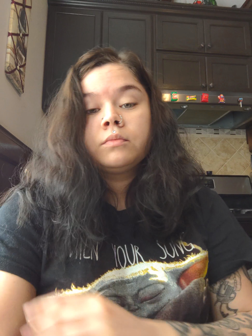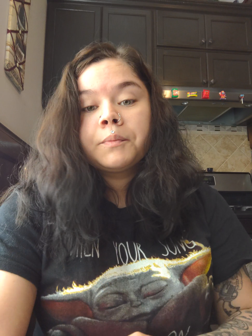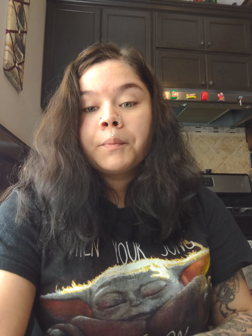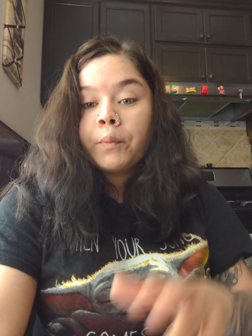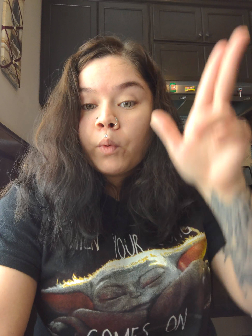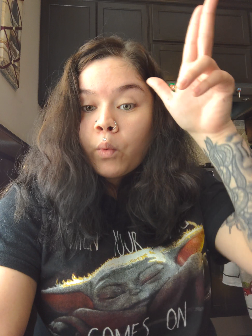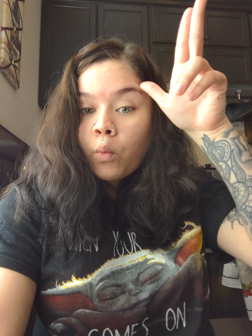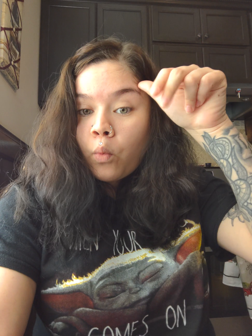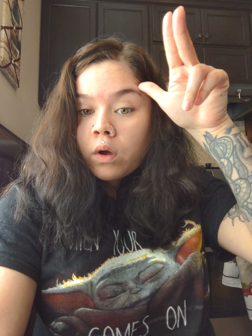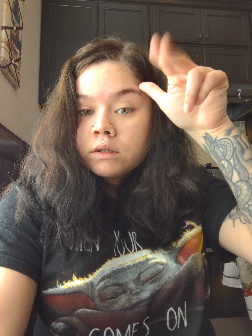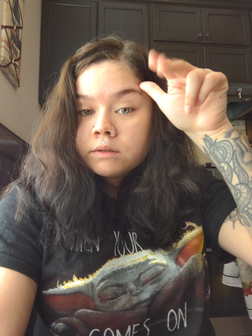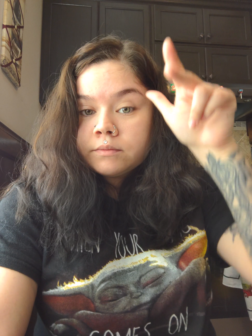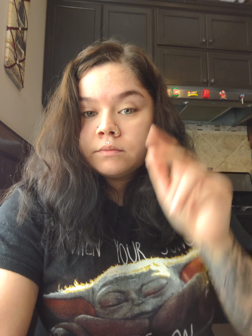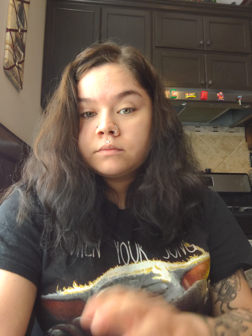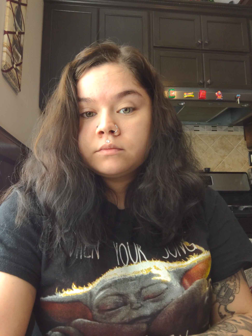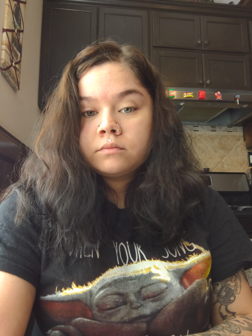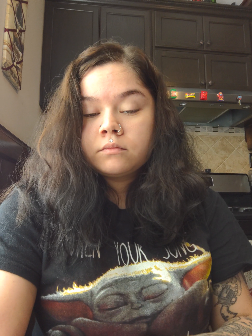horse